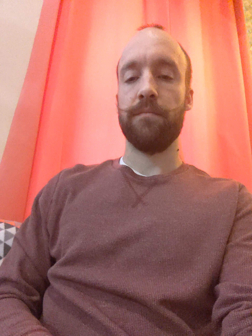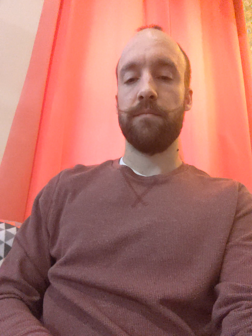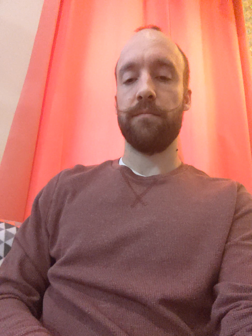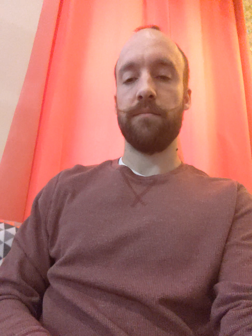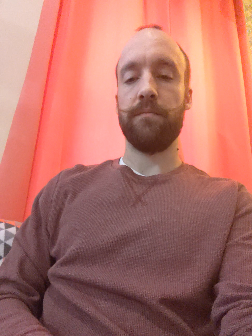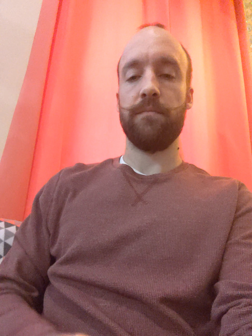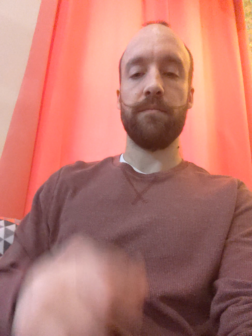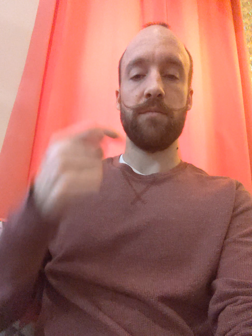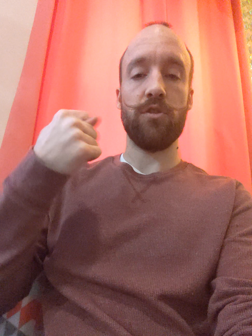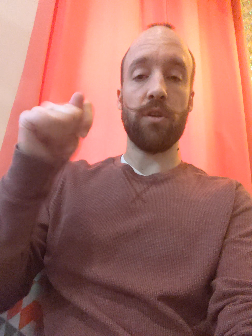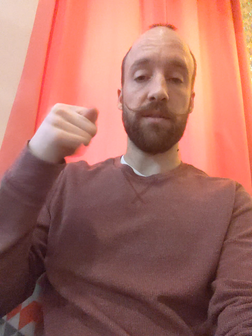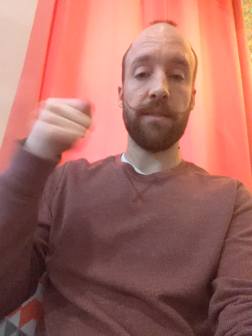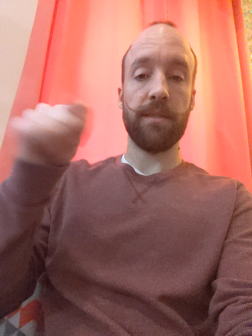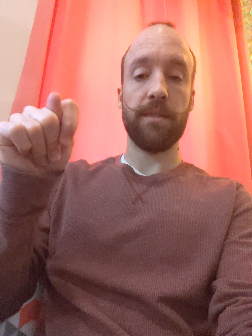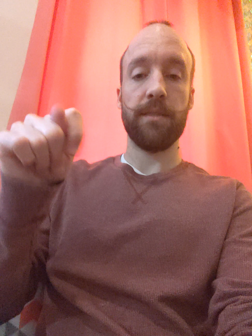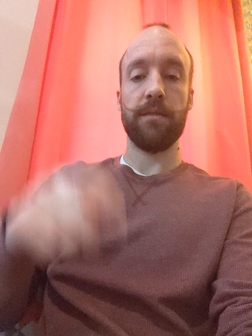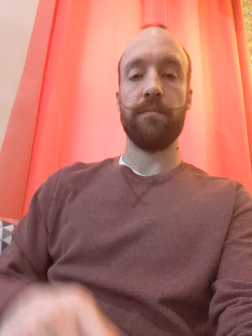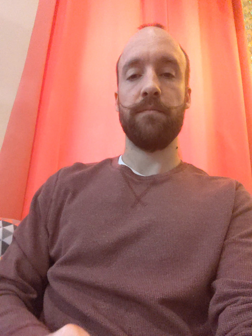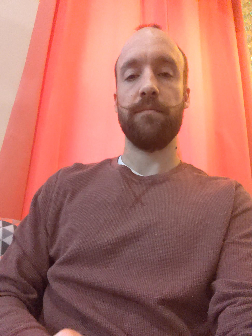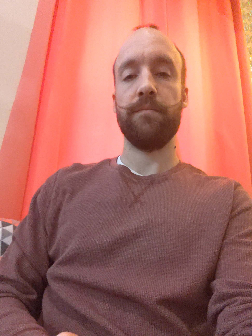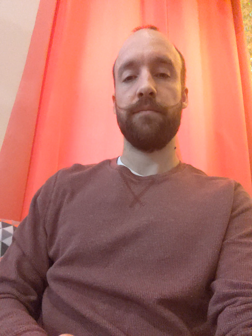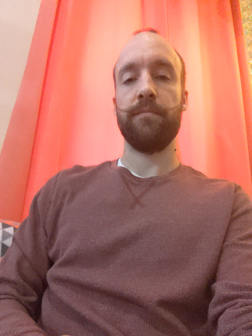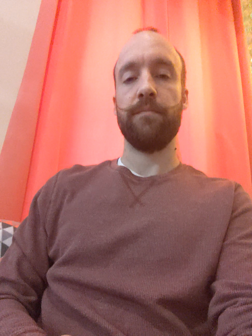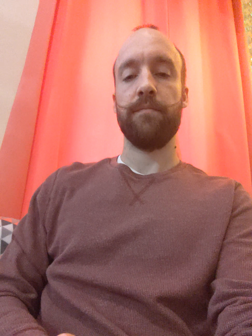toy